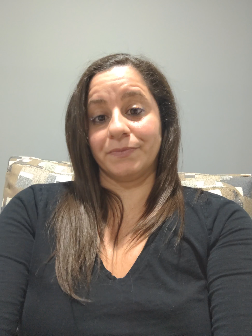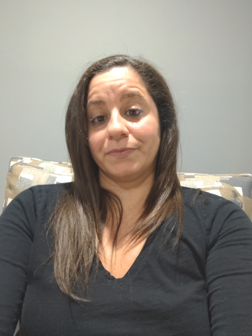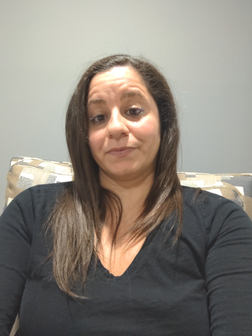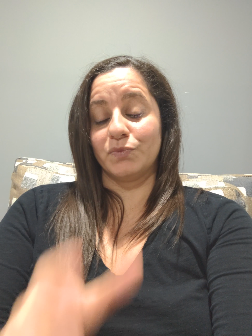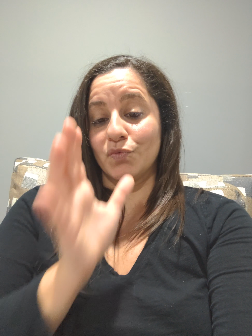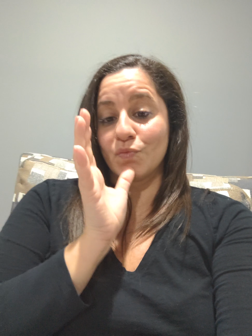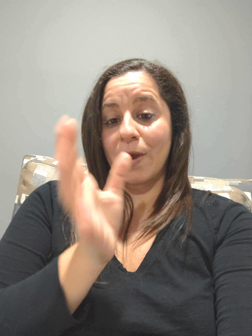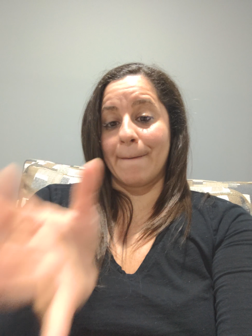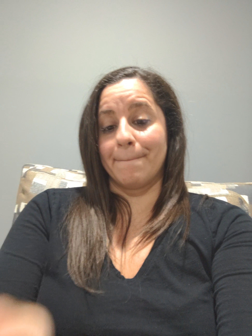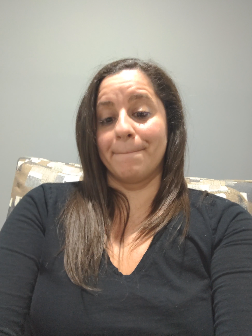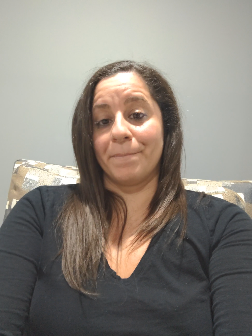grandma